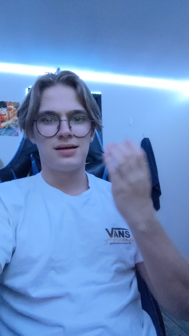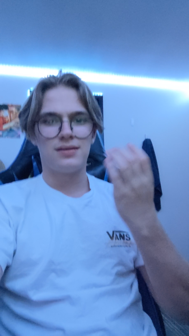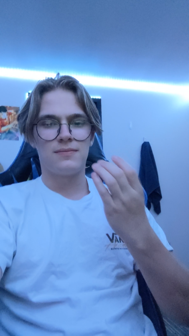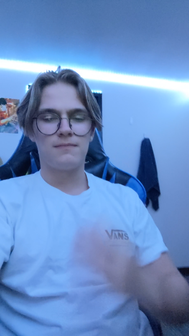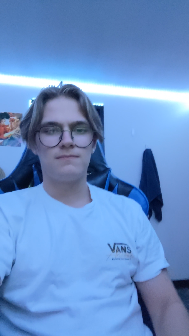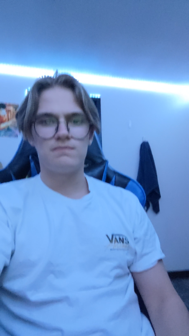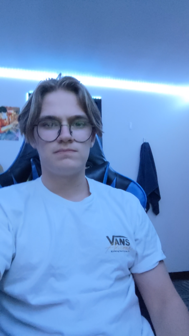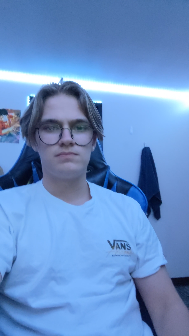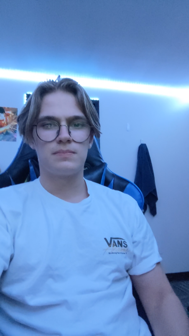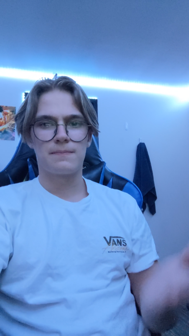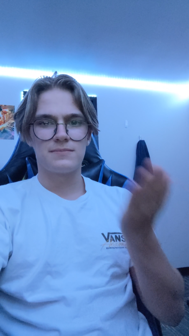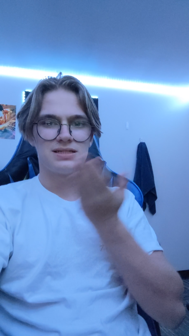bring